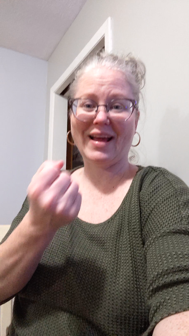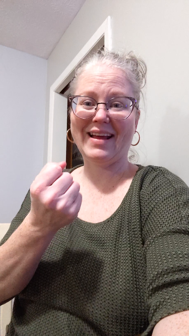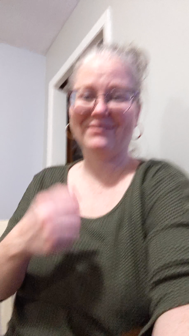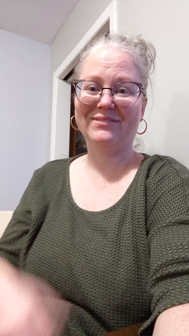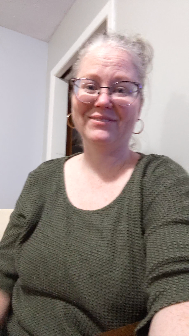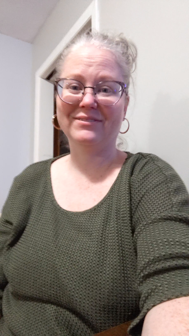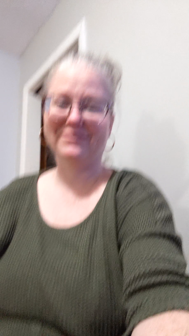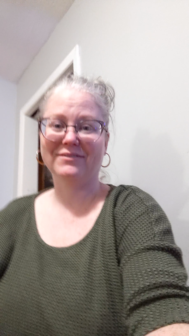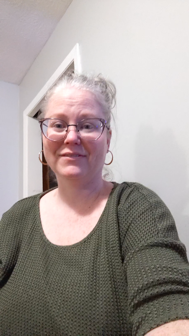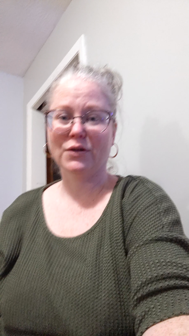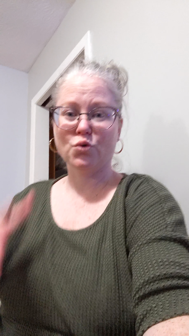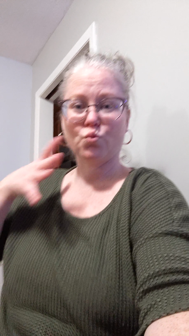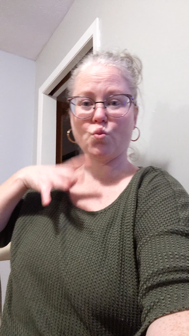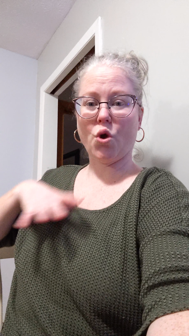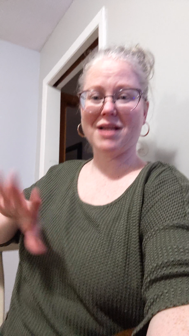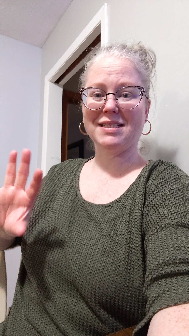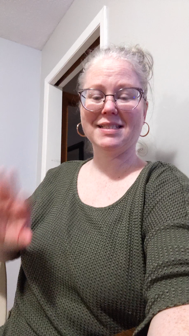dress